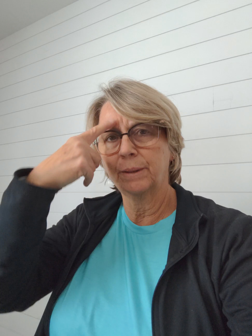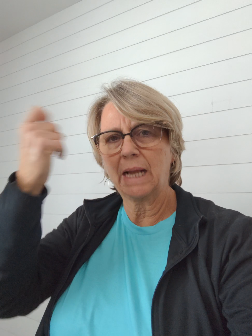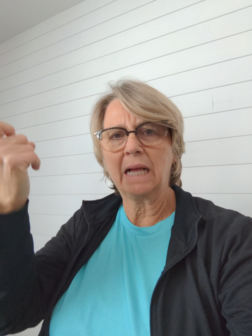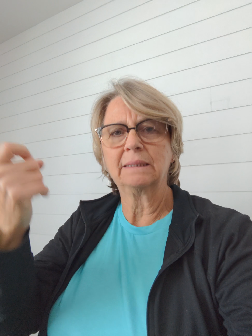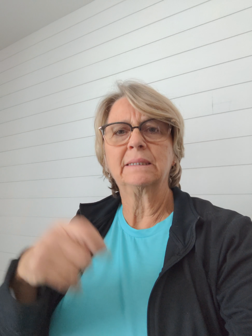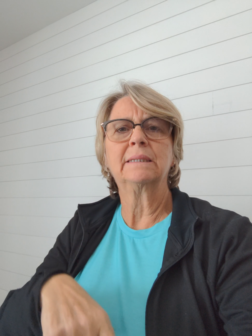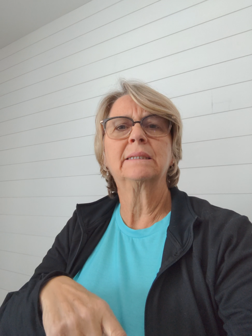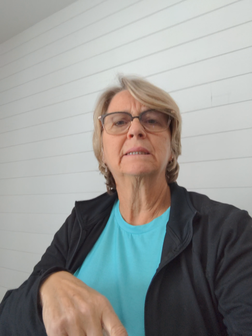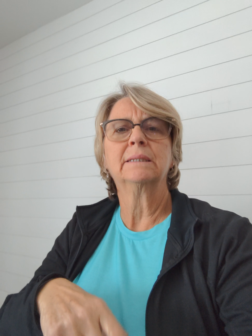because